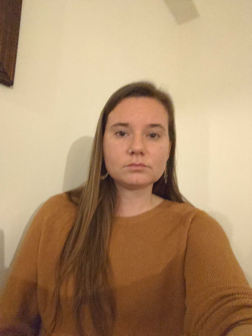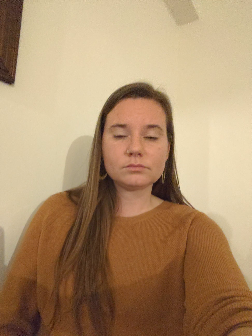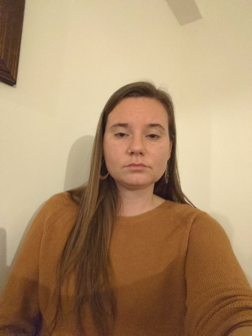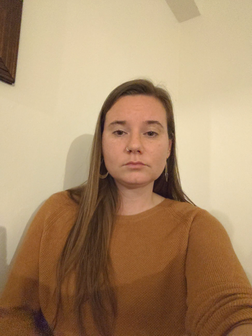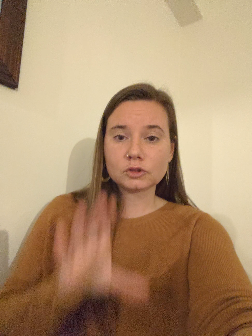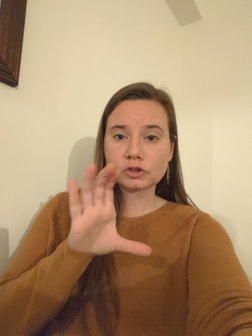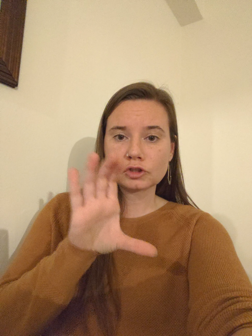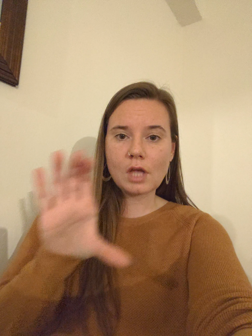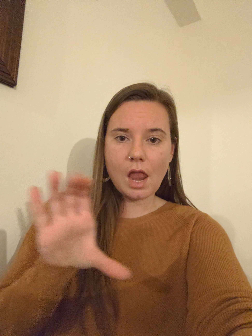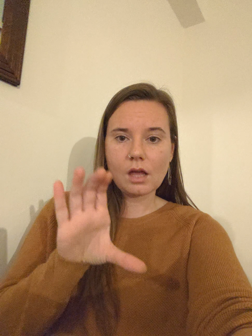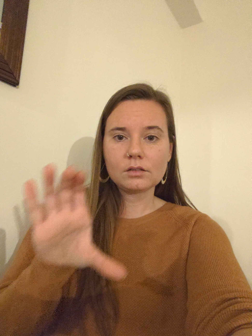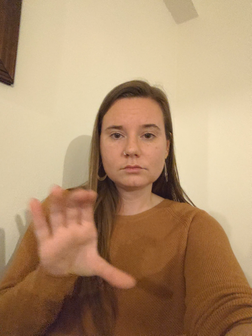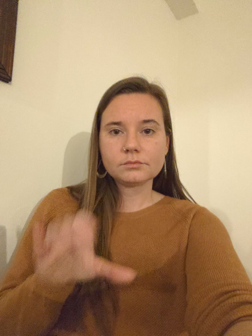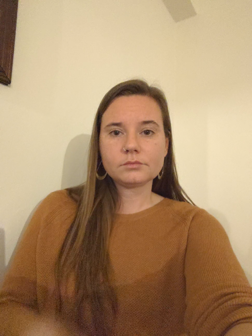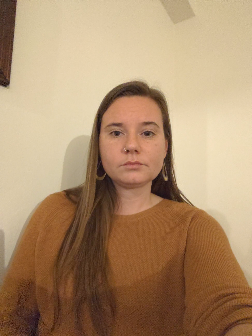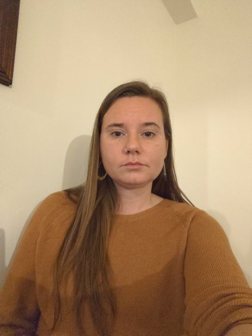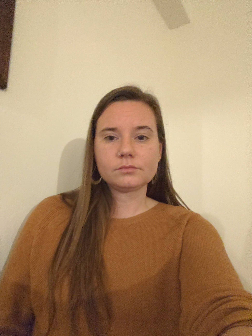chocolate